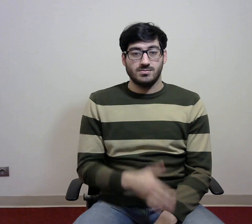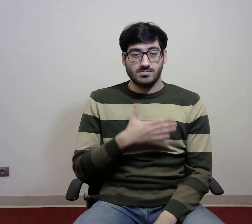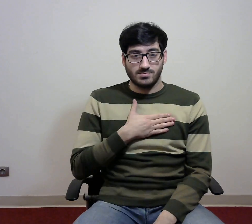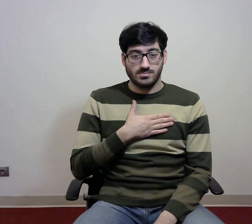mən